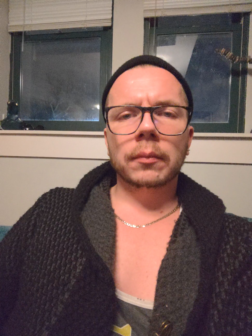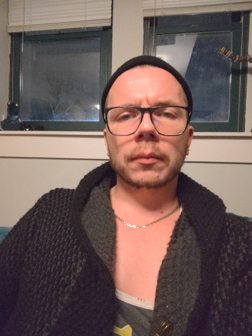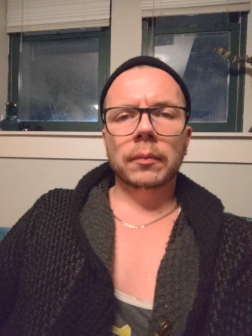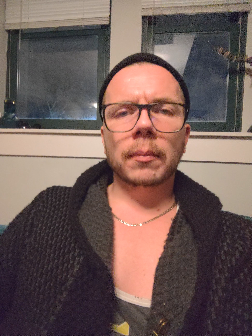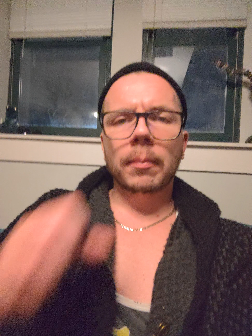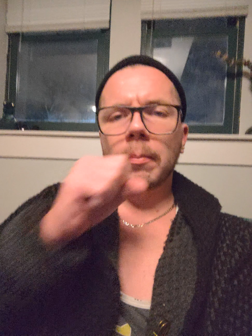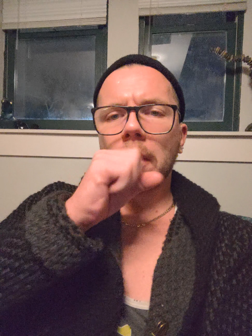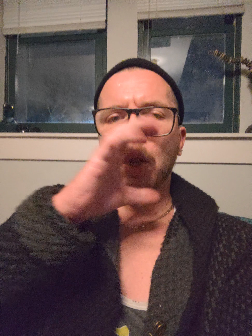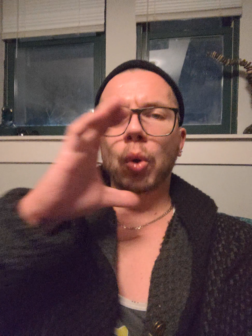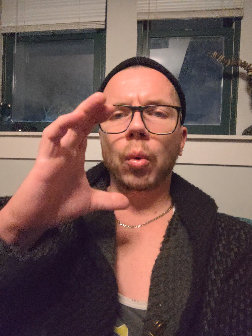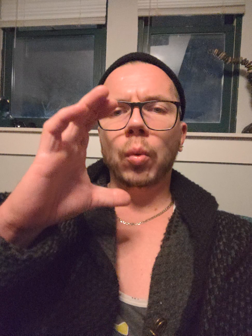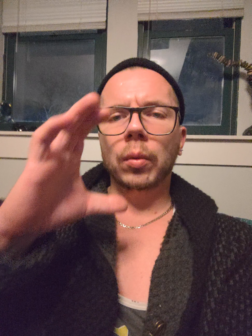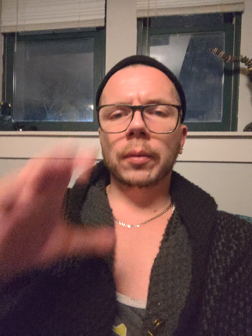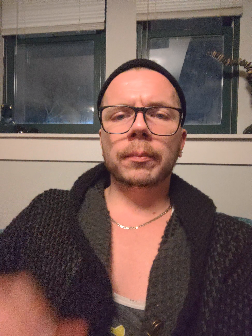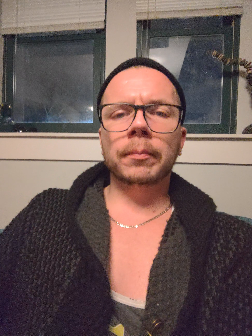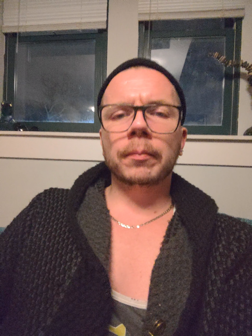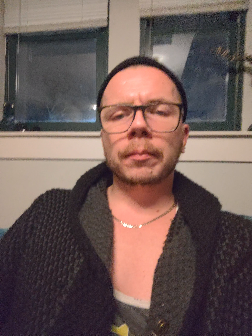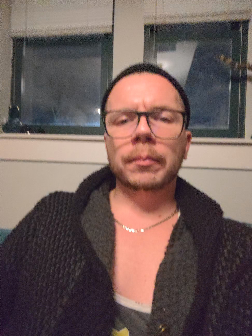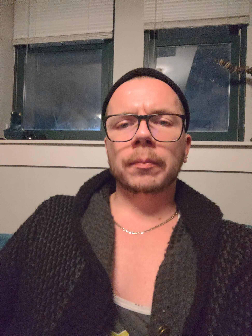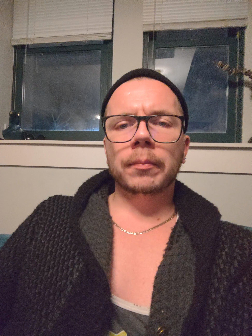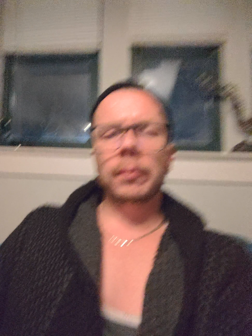balloon